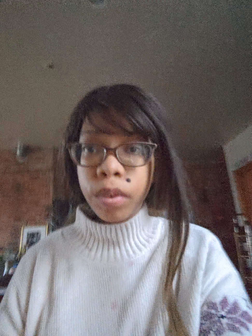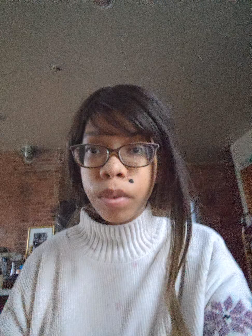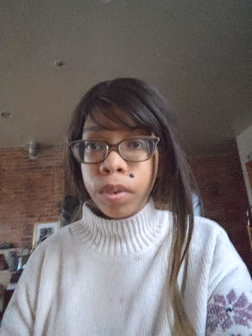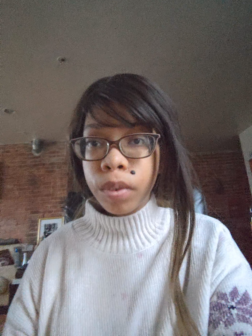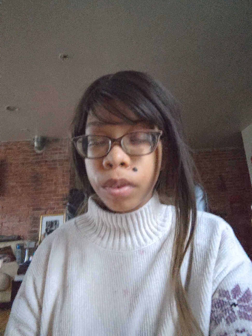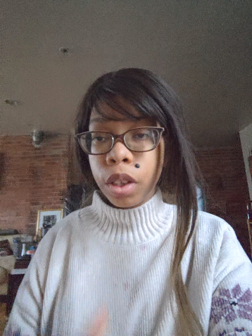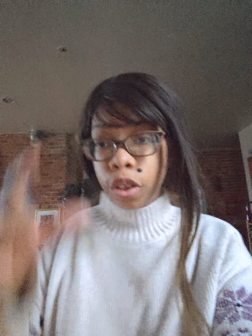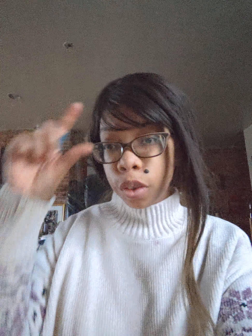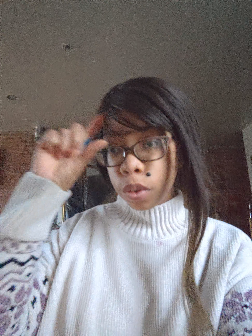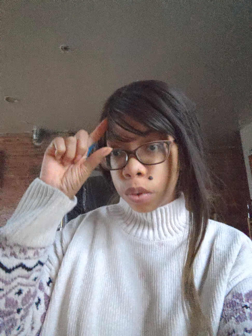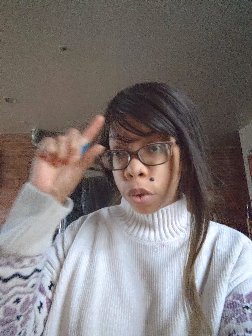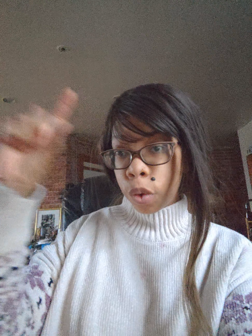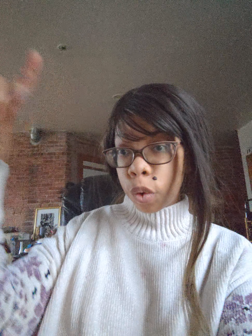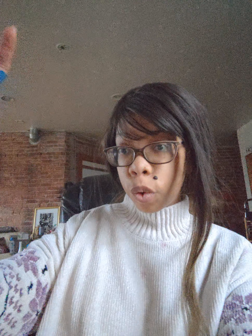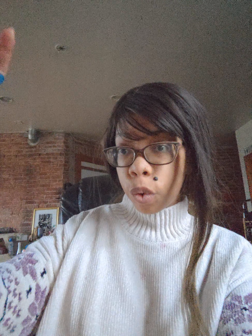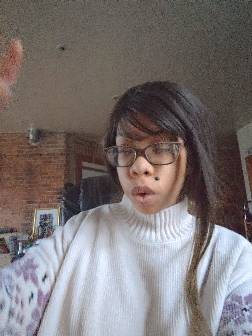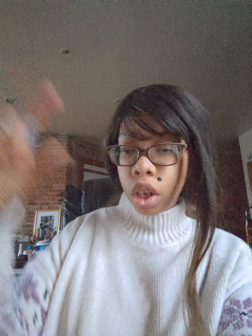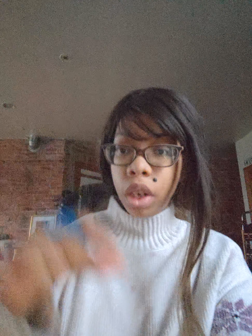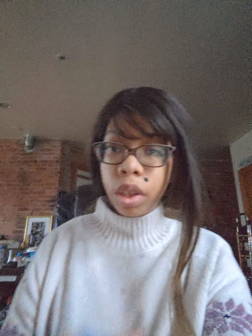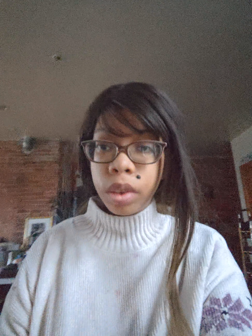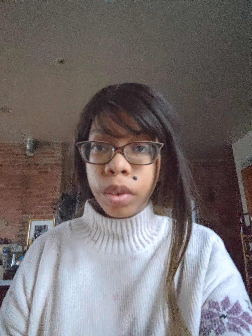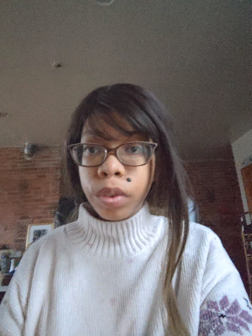moon